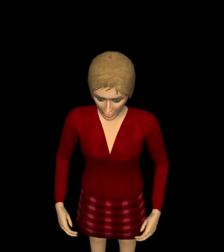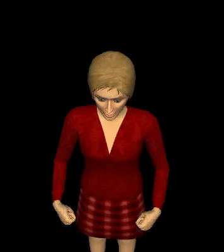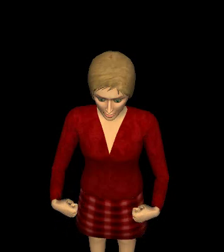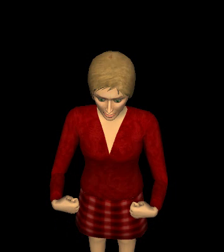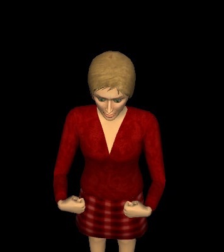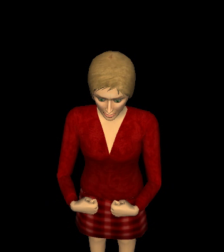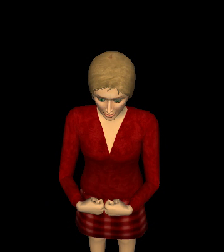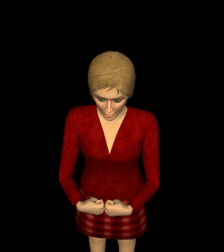حادث